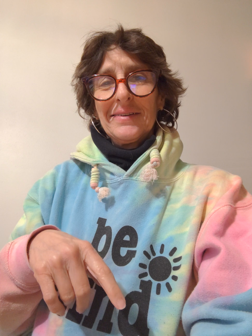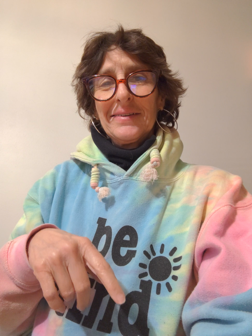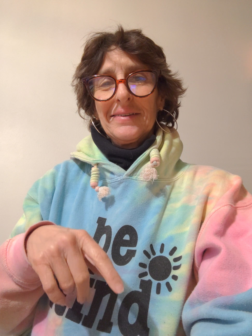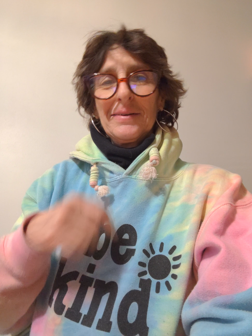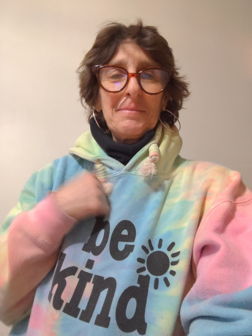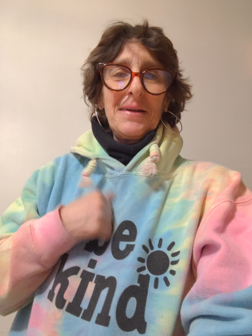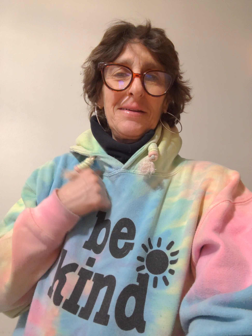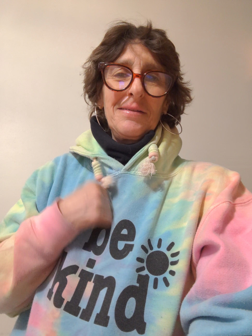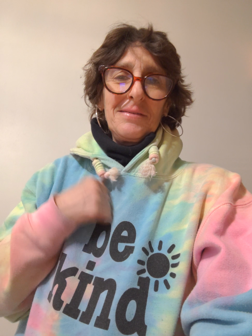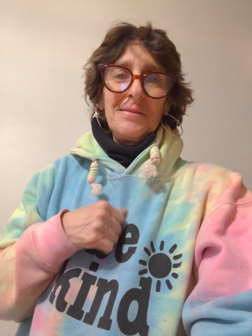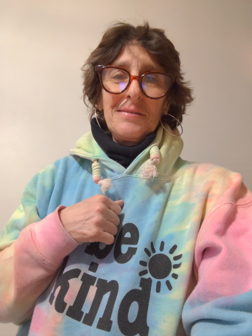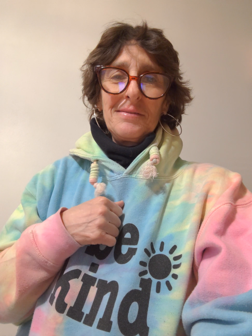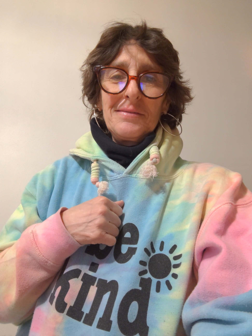bath